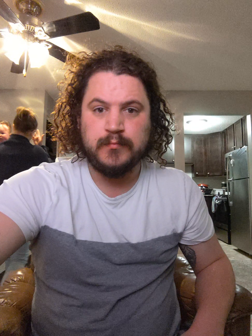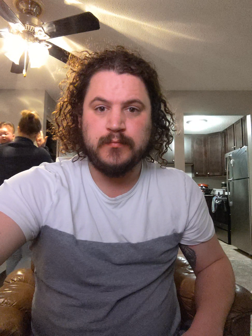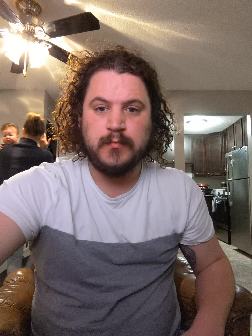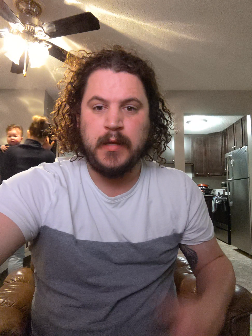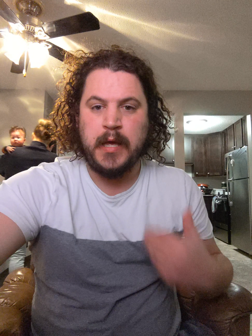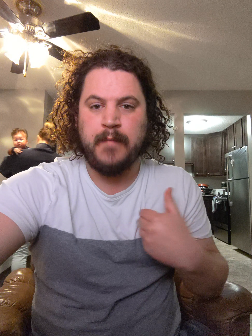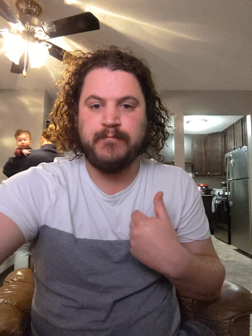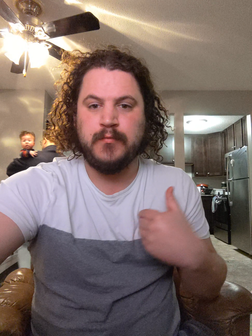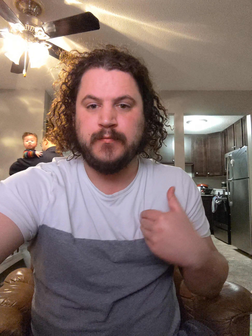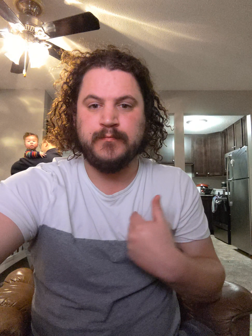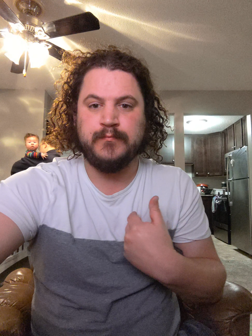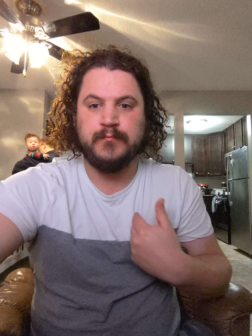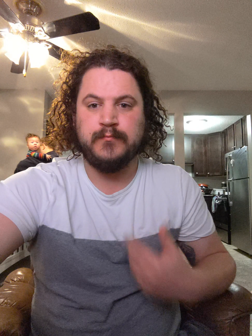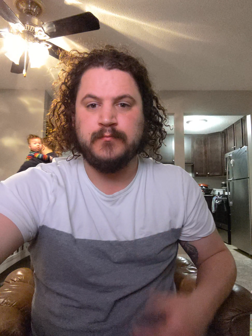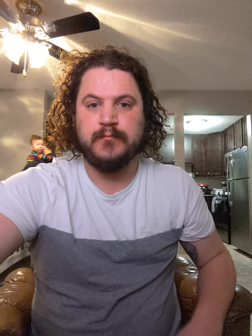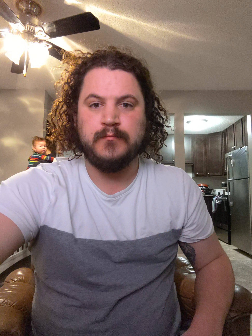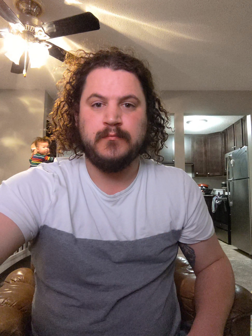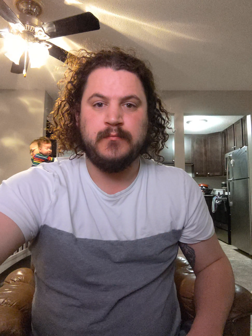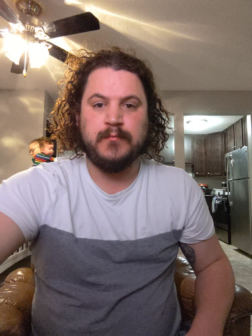animal